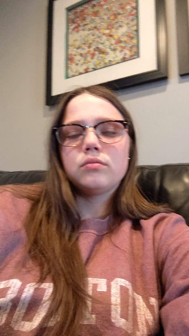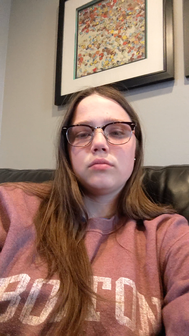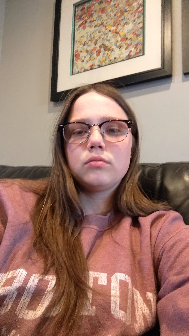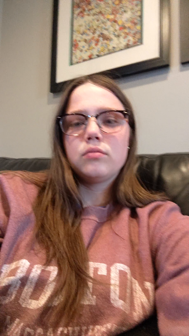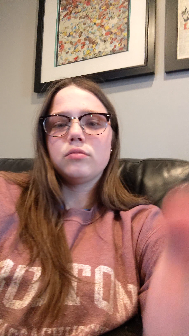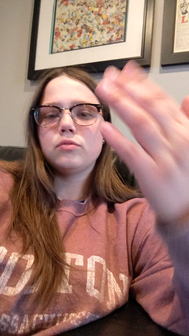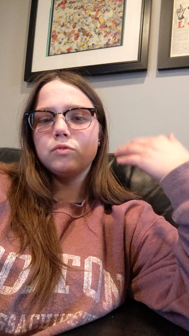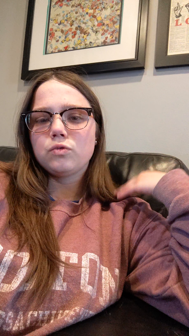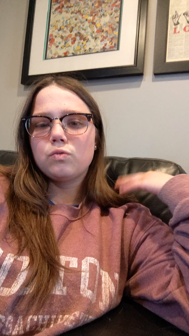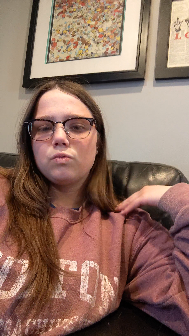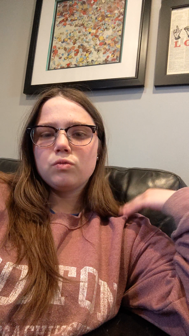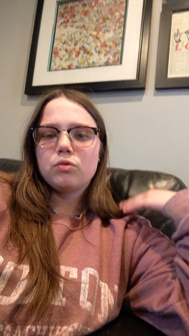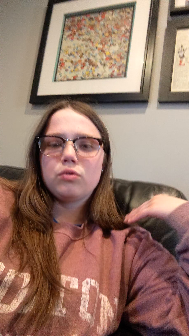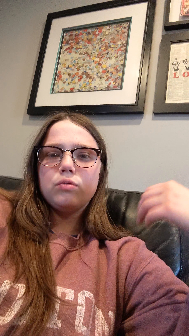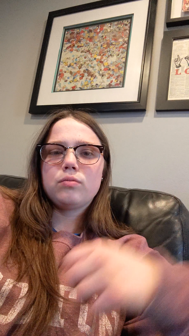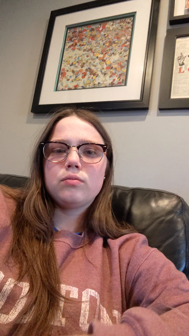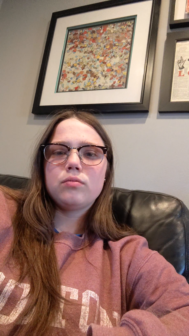shoulder